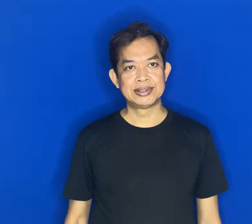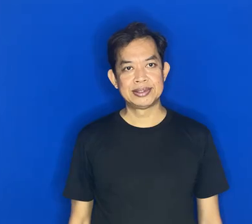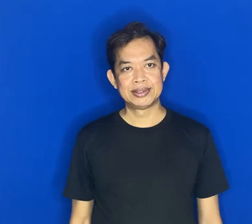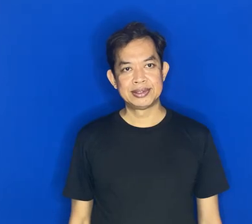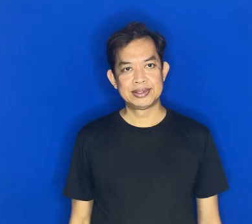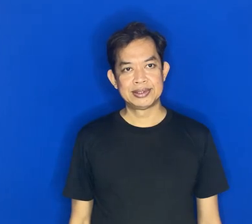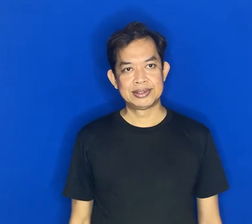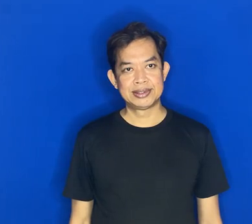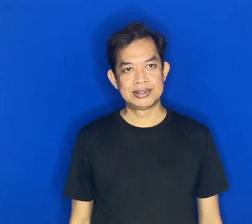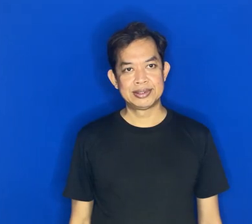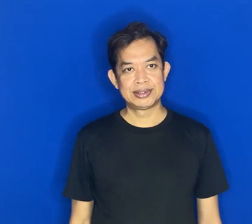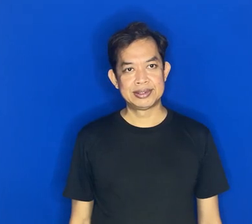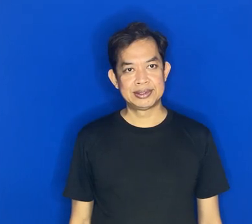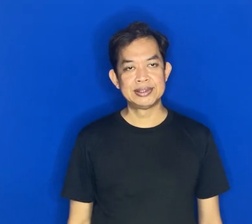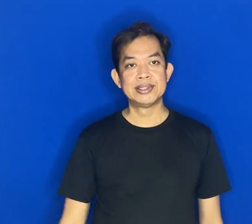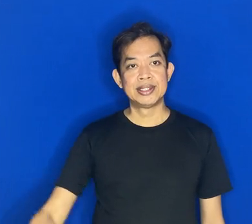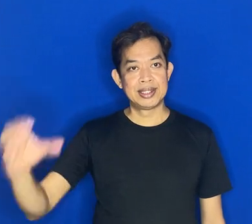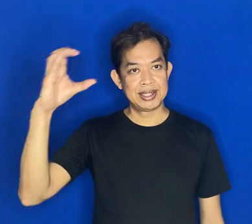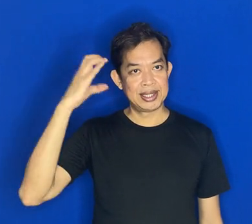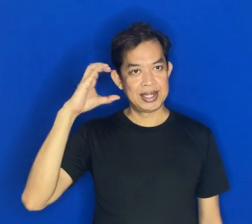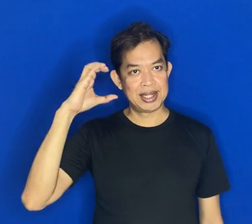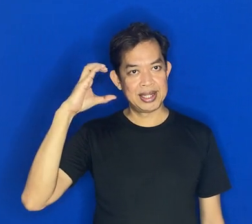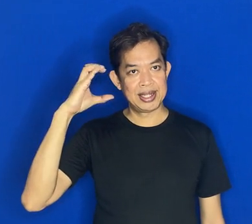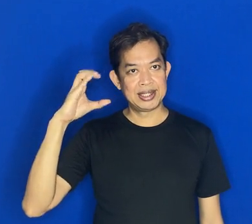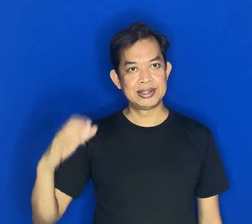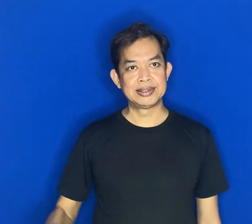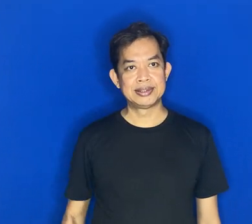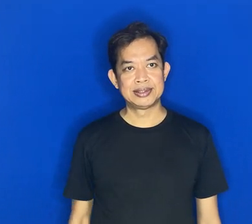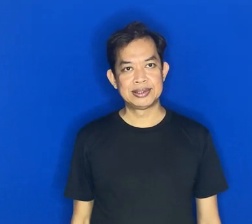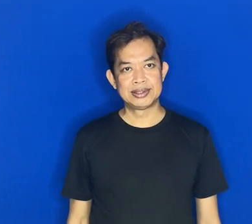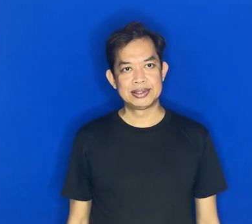cousin